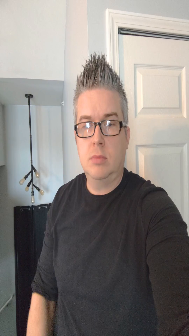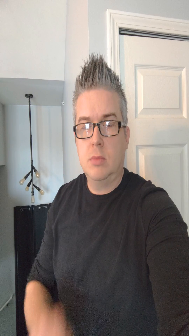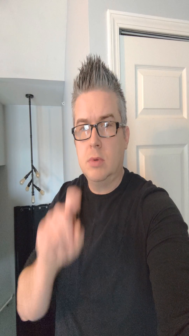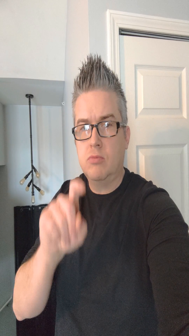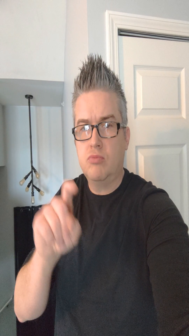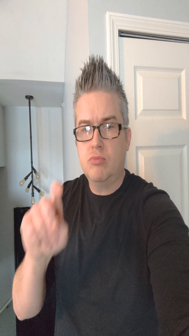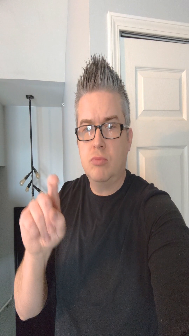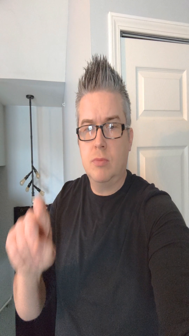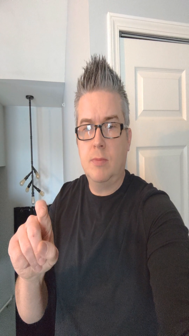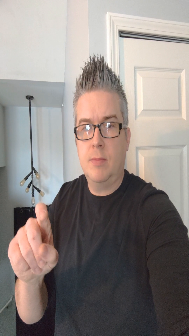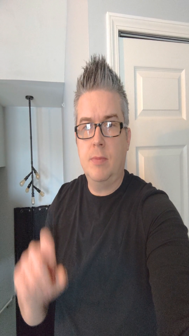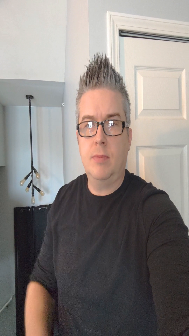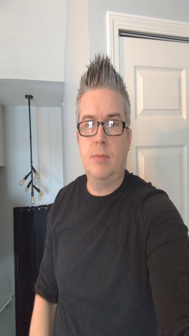closet